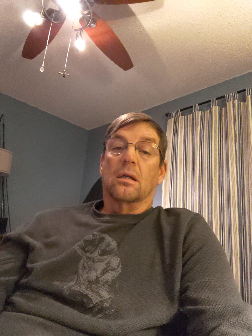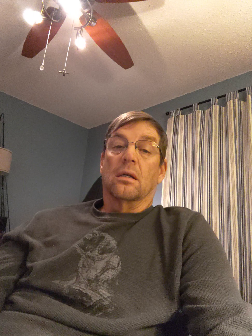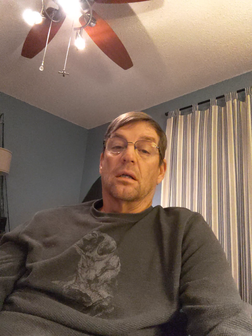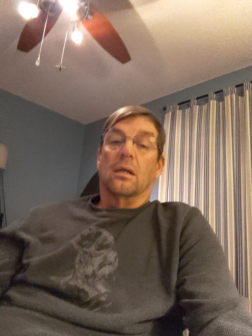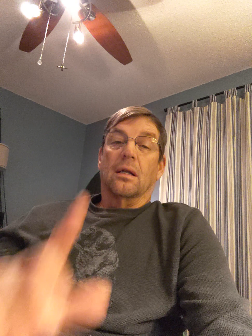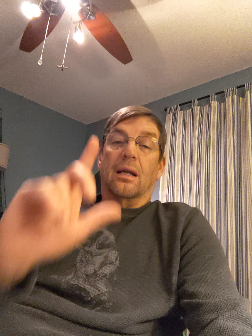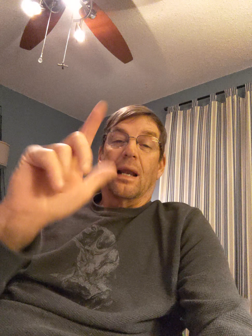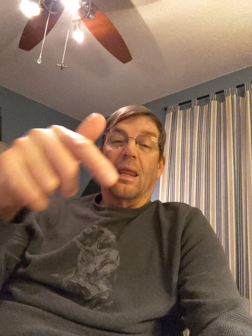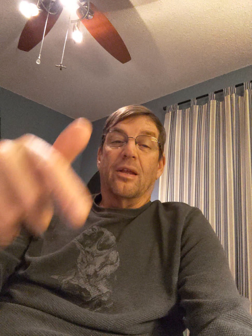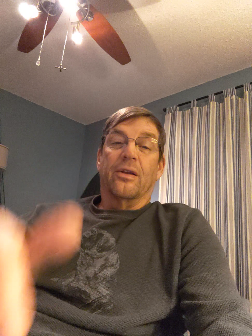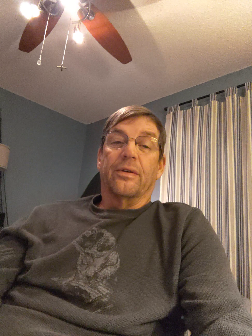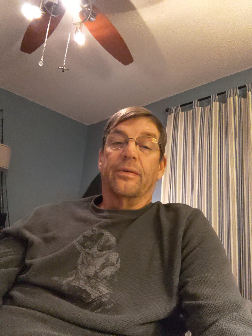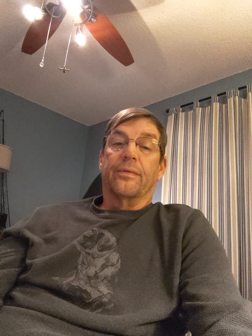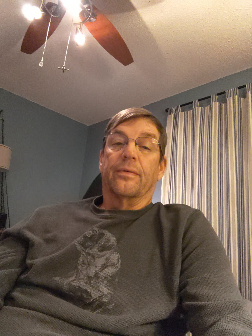later